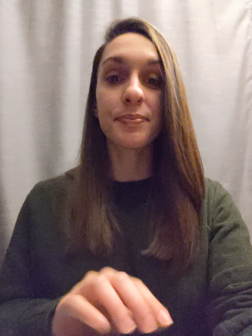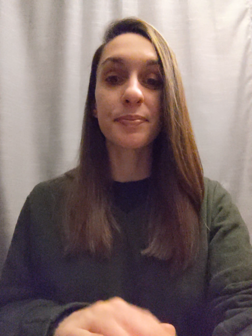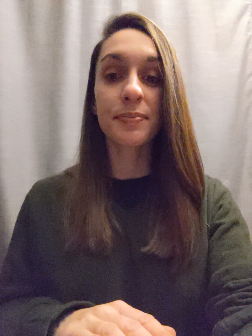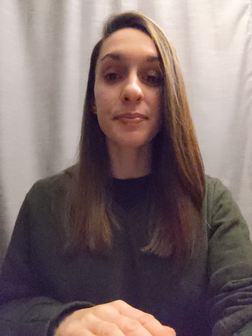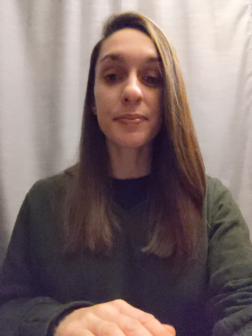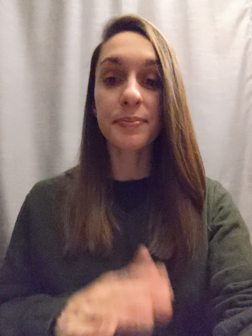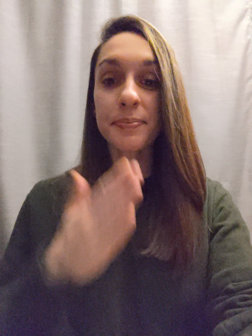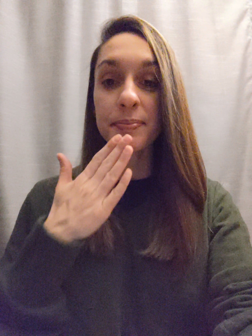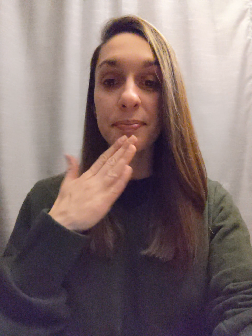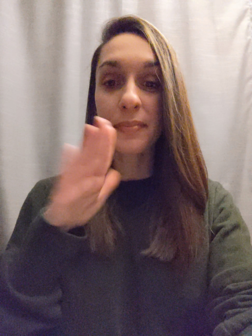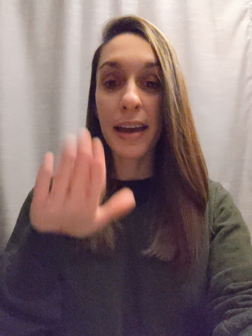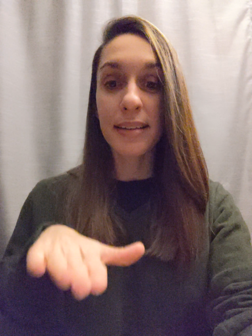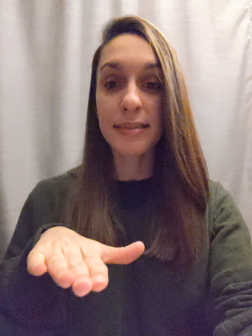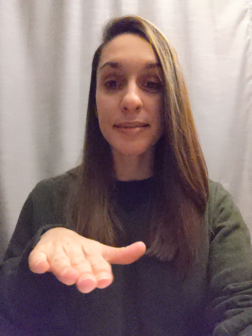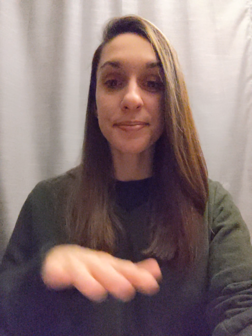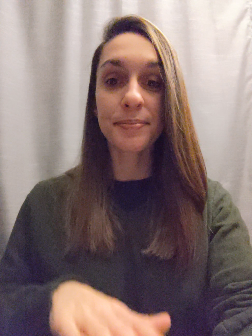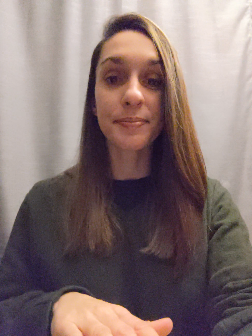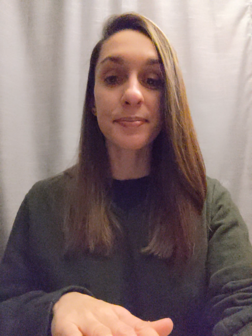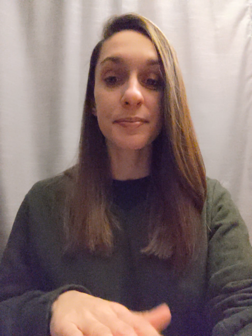bad